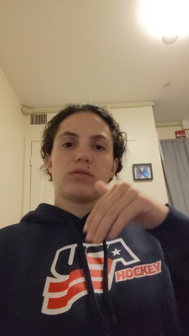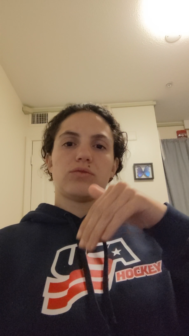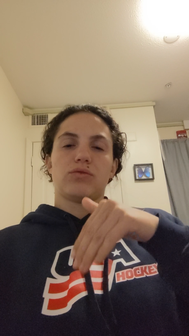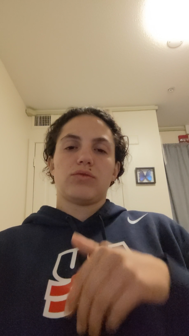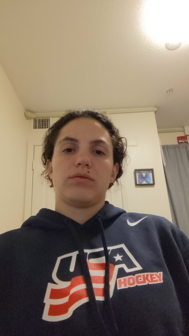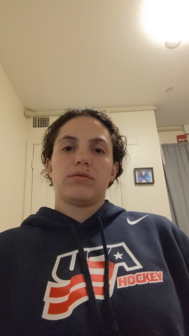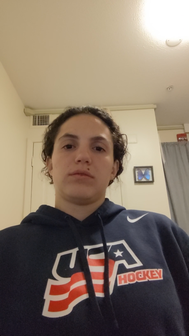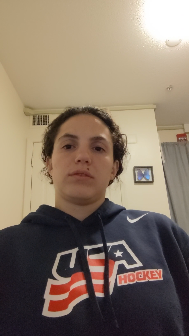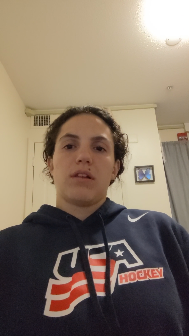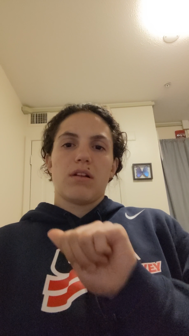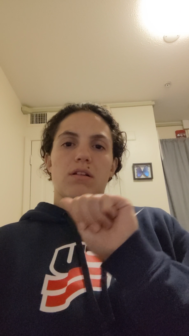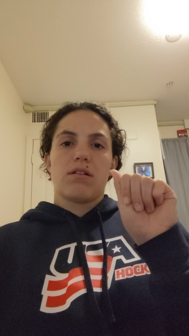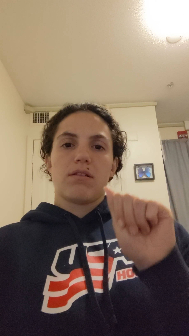a